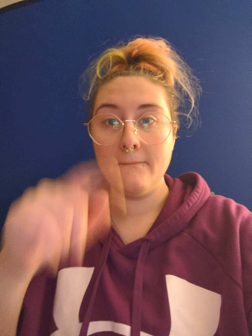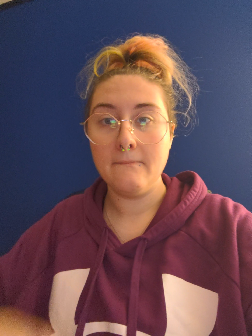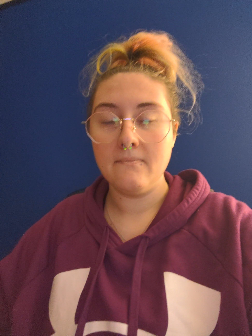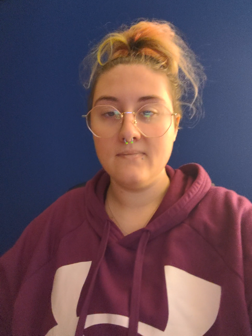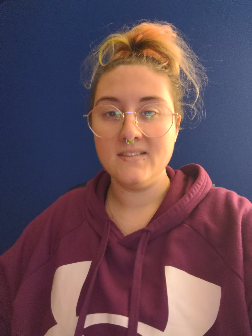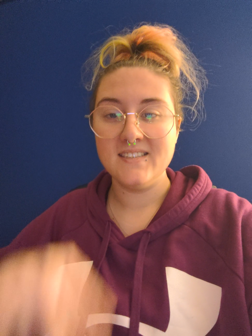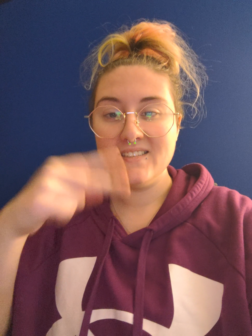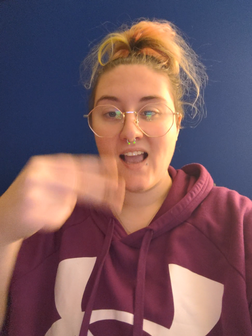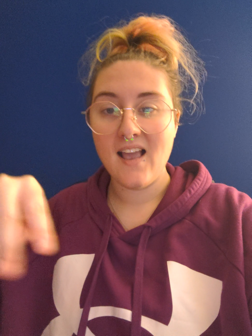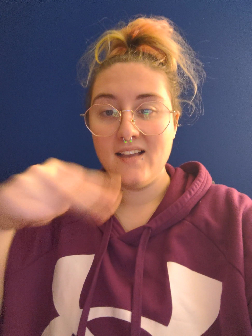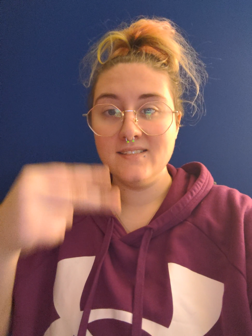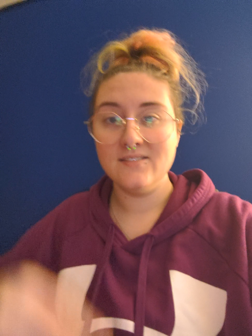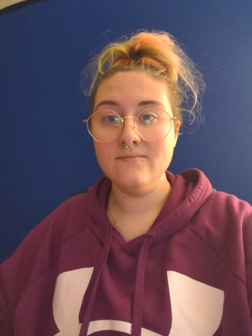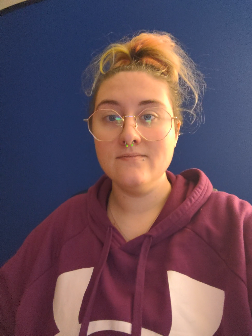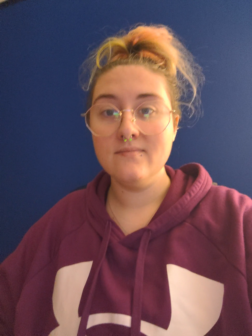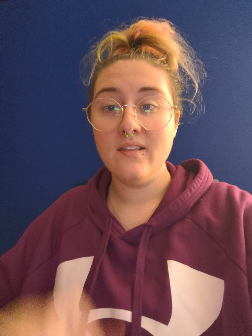dance